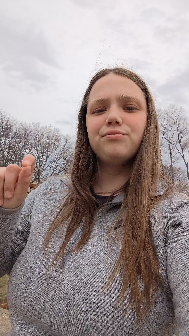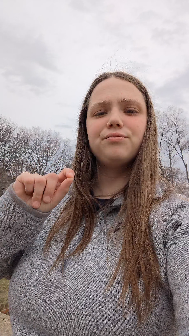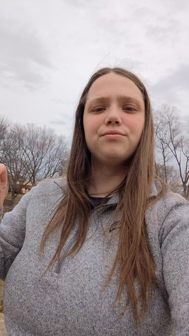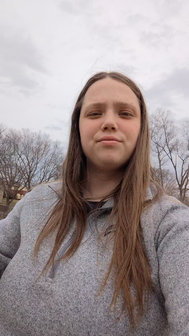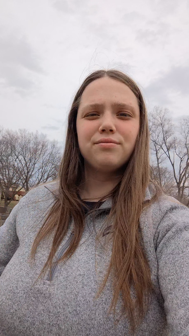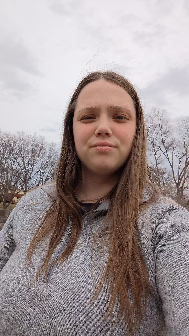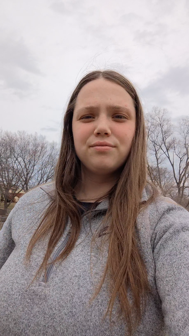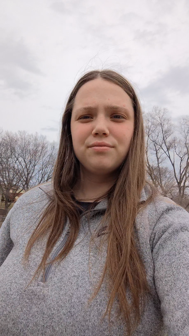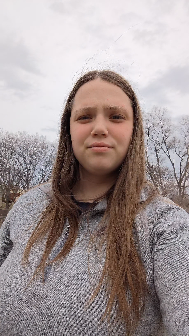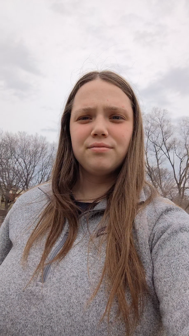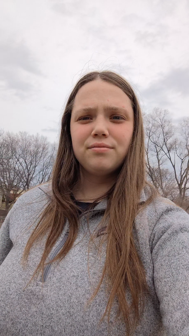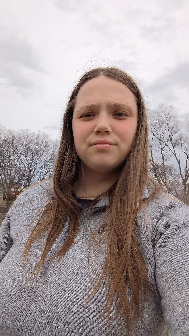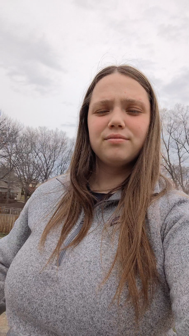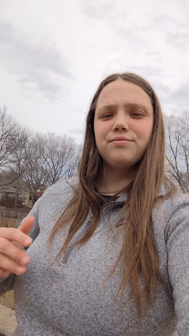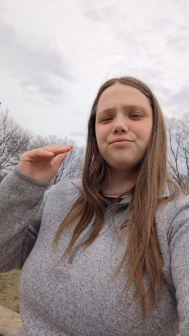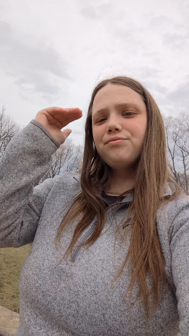big